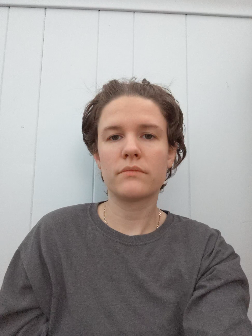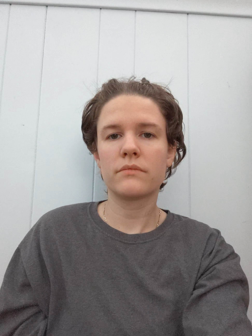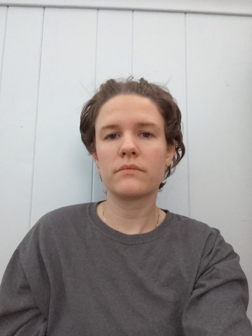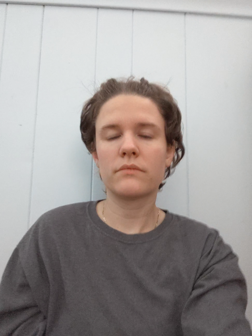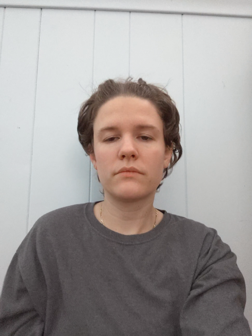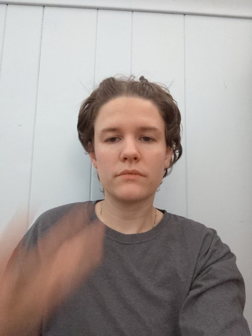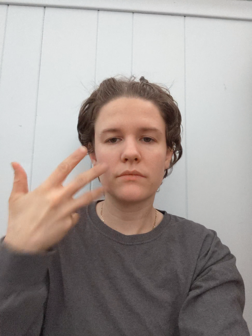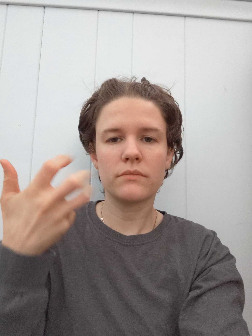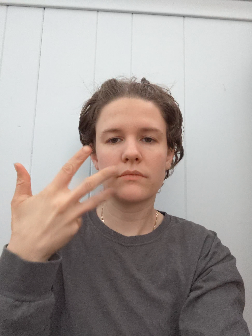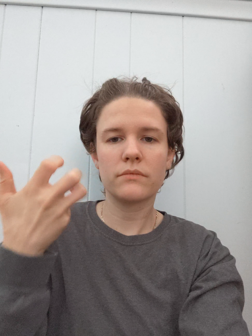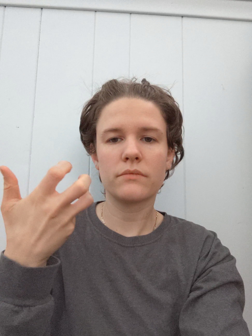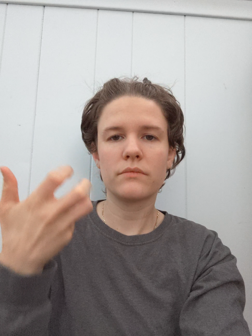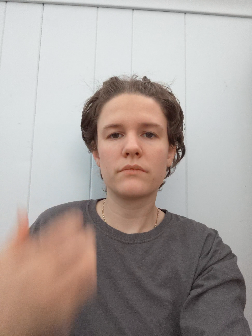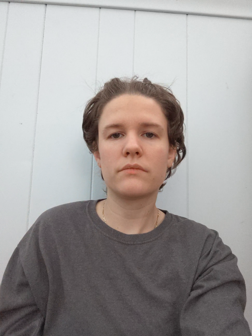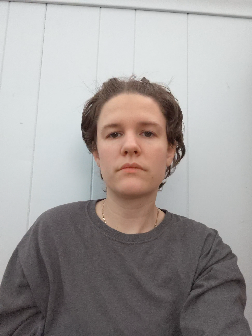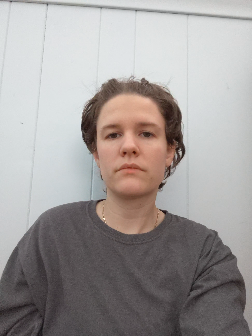tiger